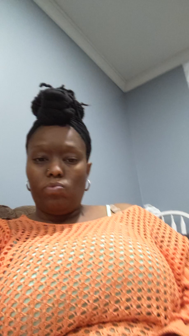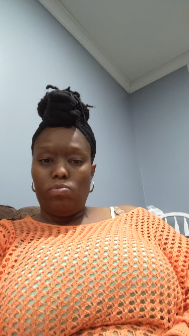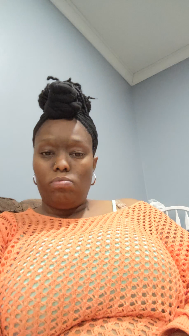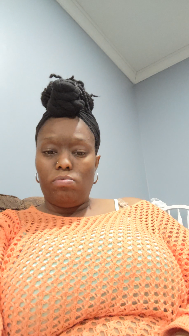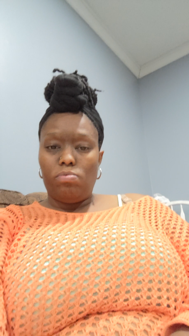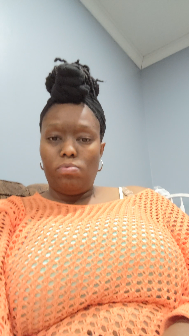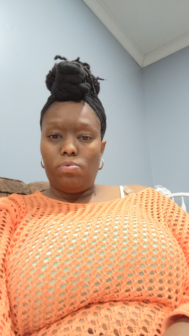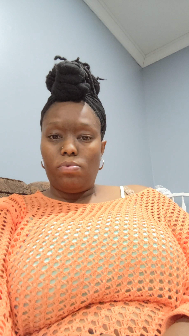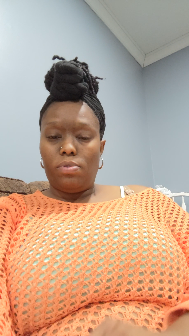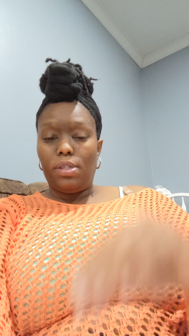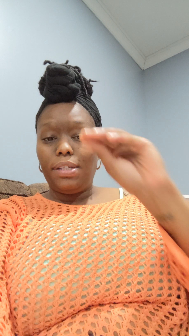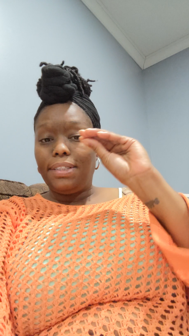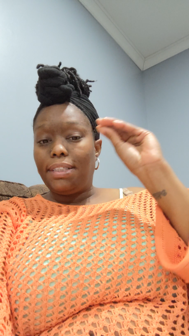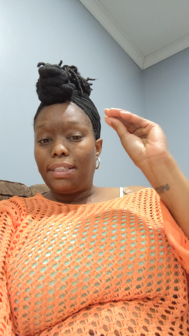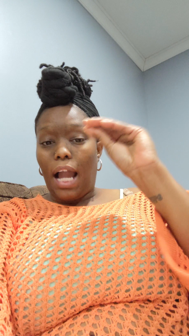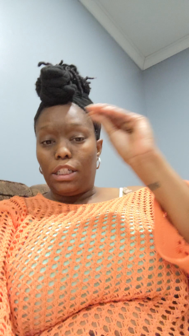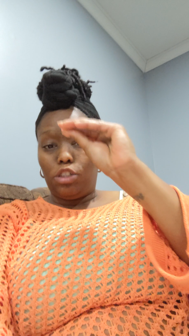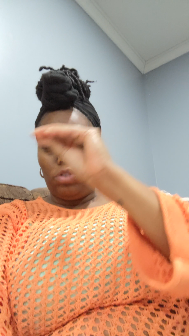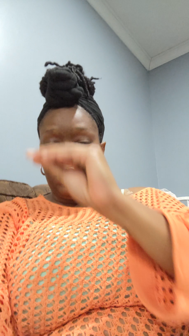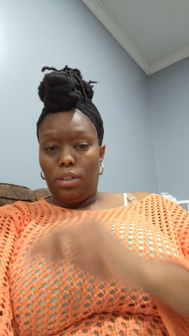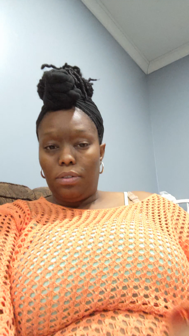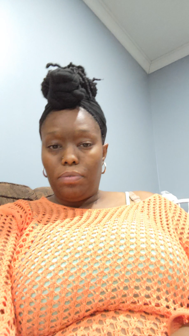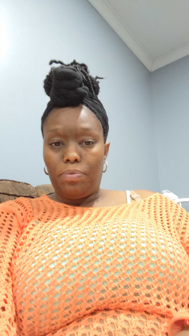dinosaur